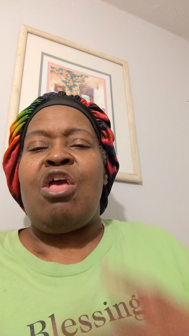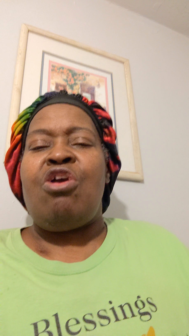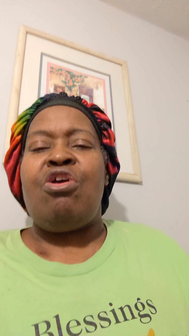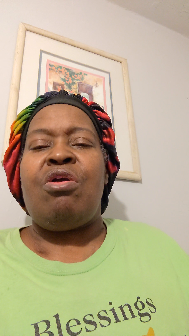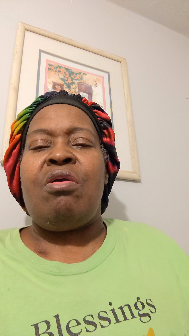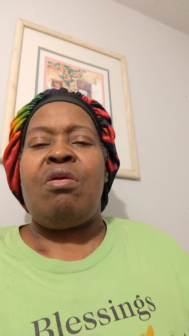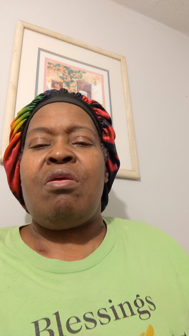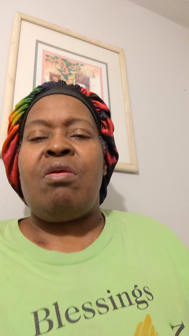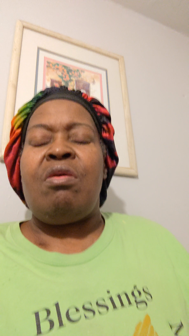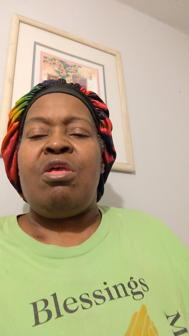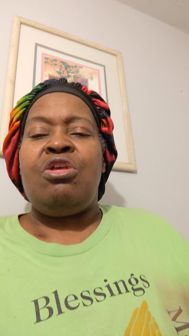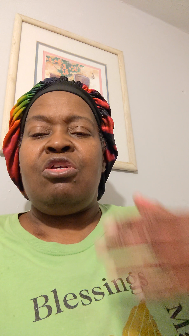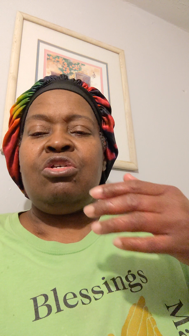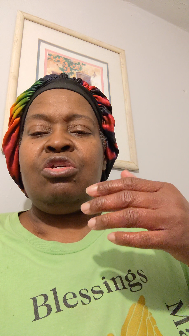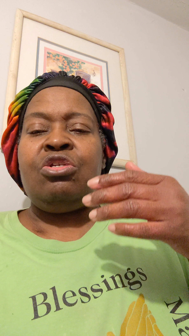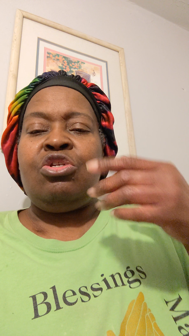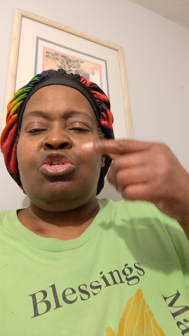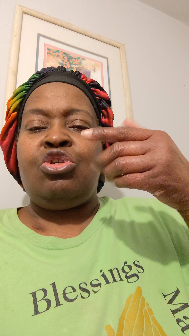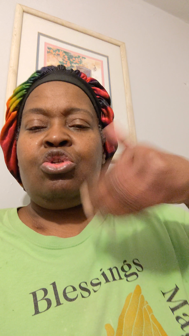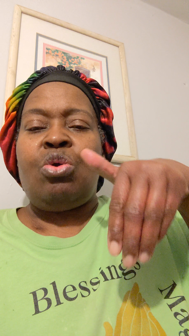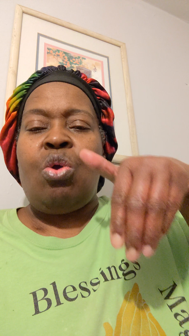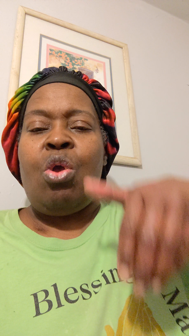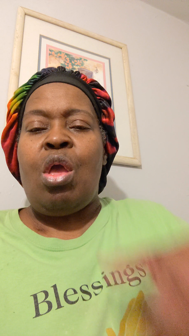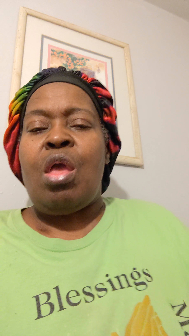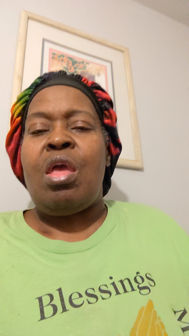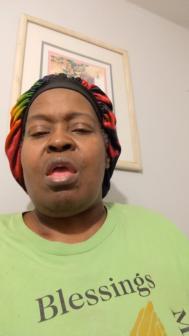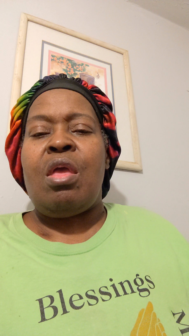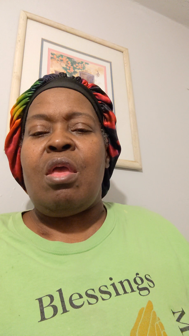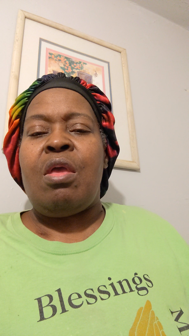shorts